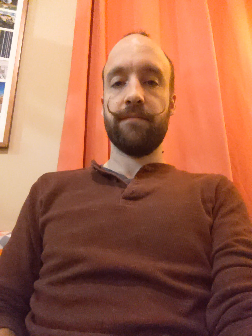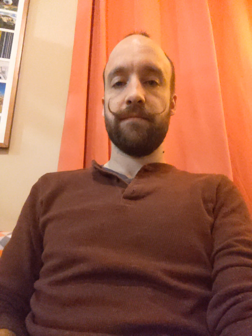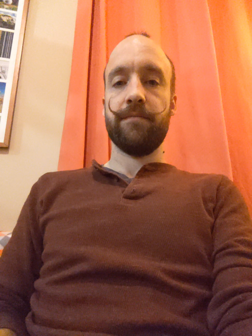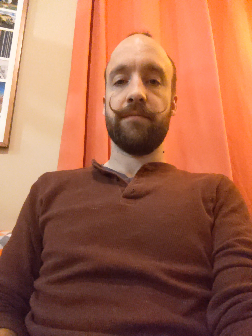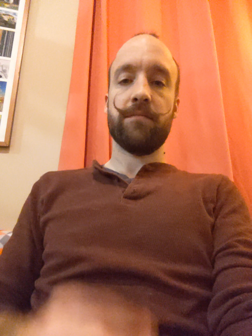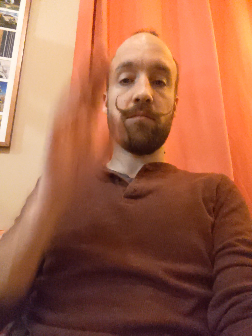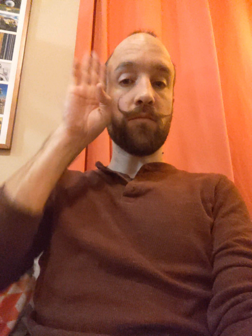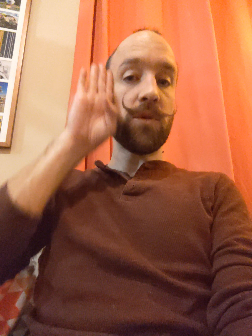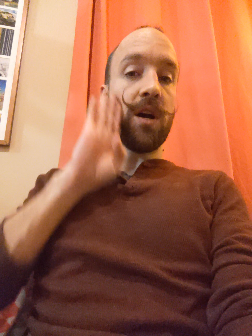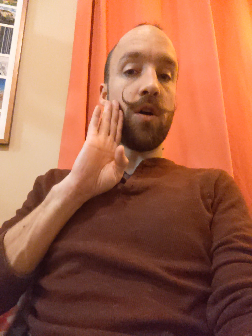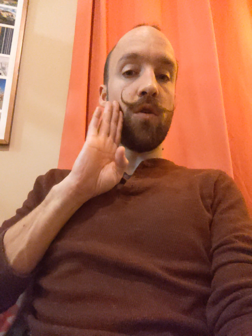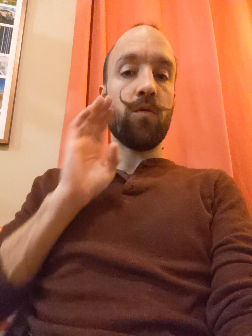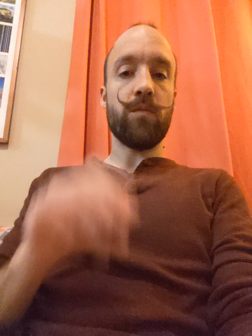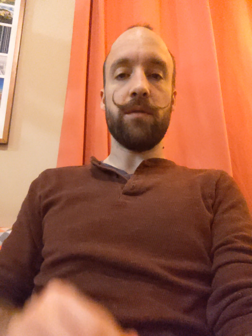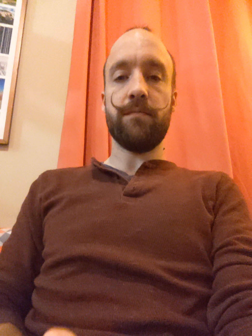brown